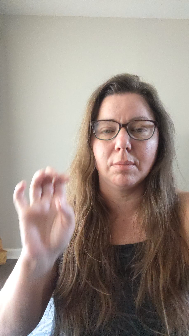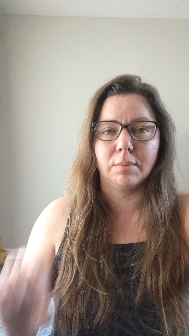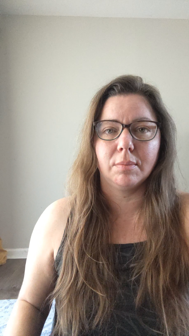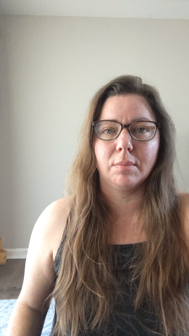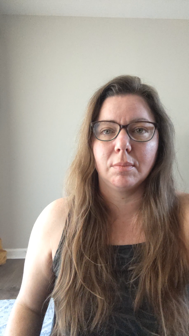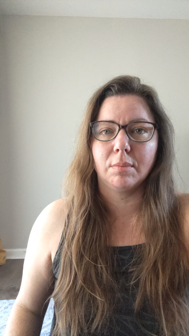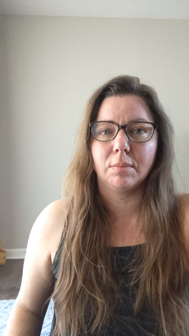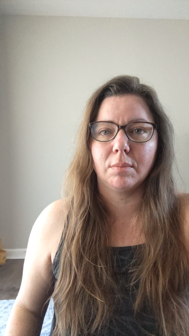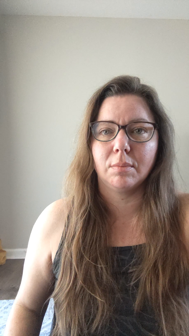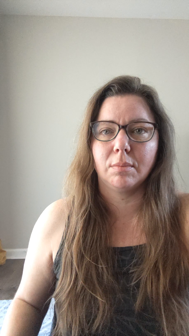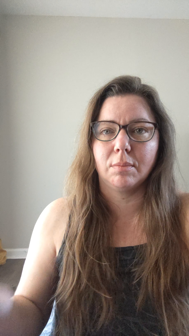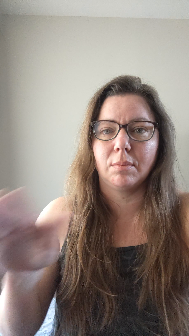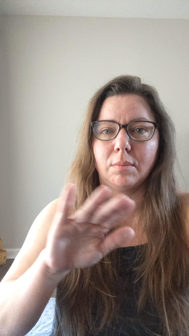cover